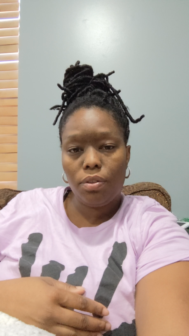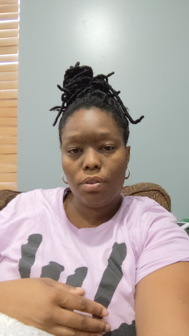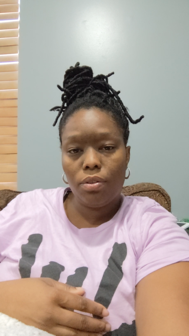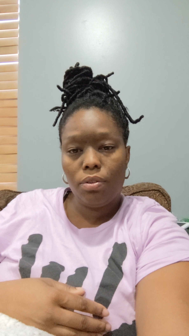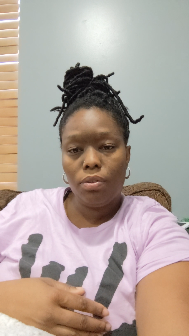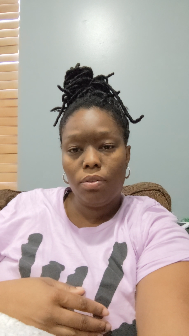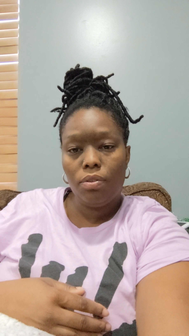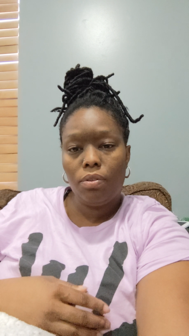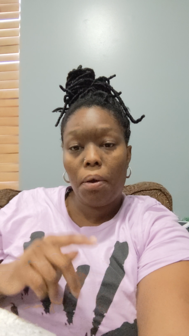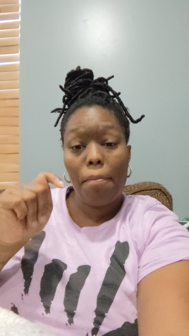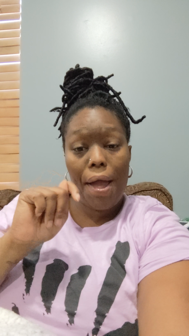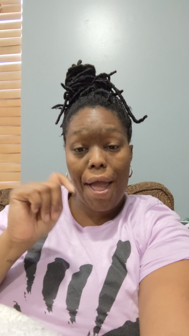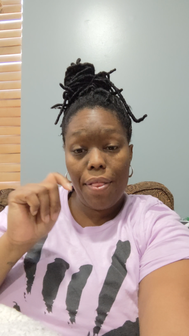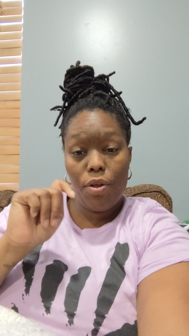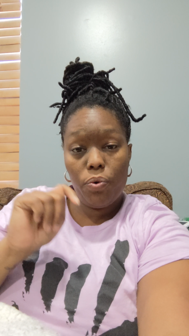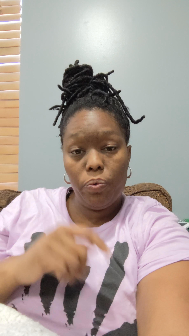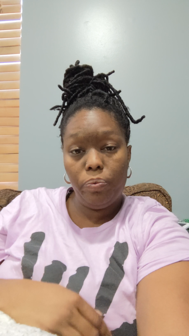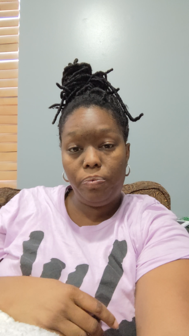bathroom